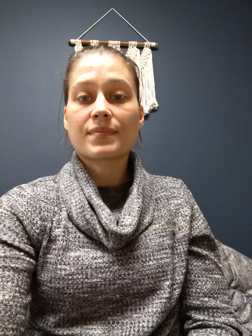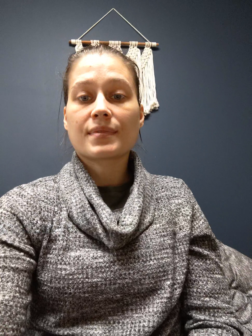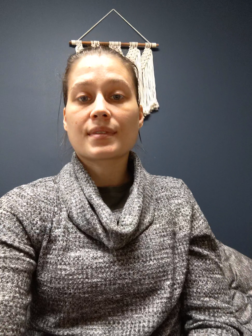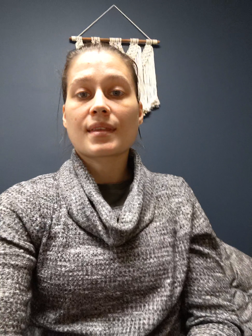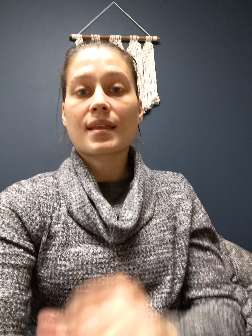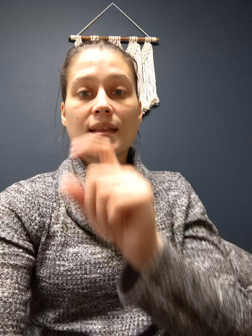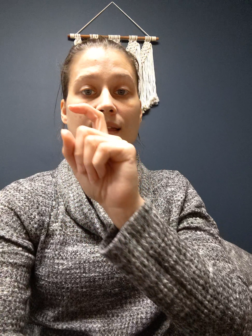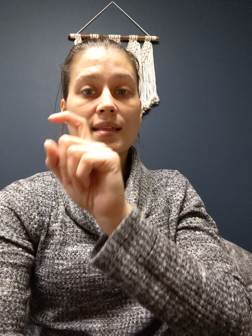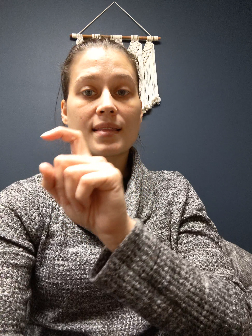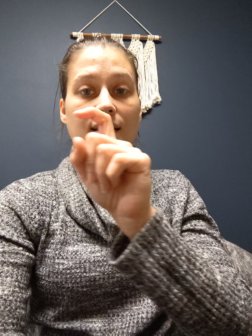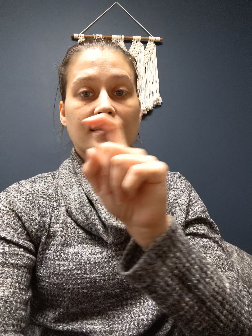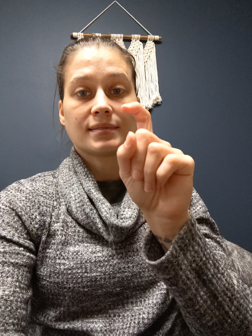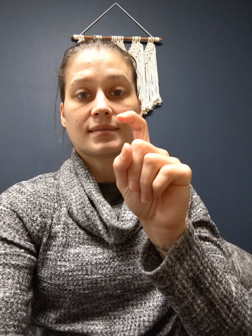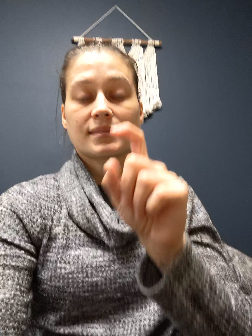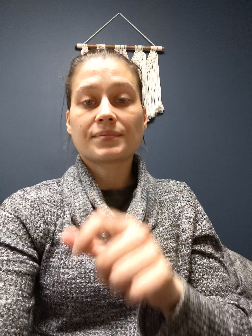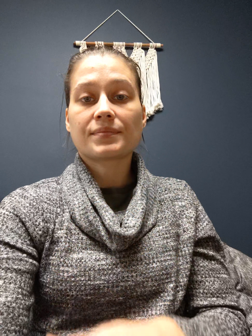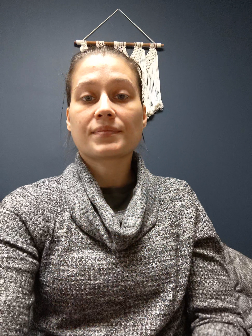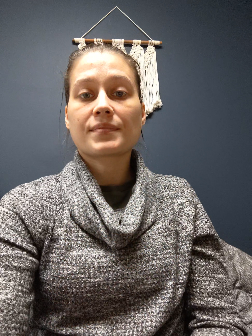closet